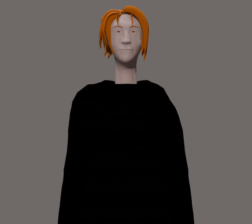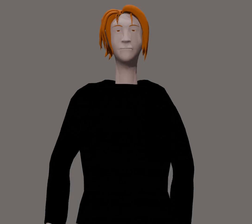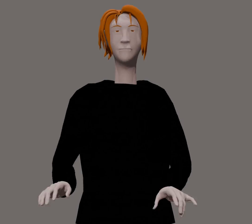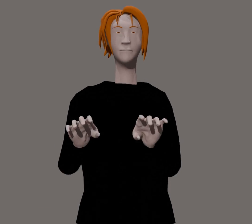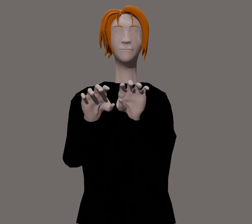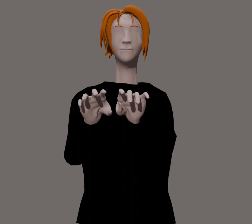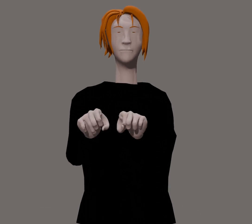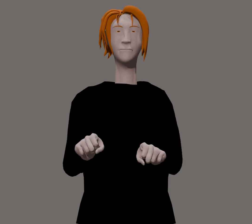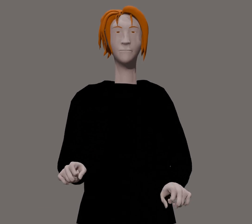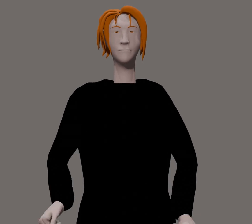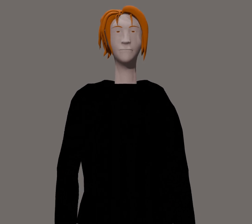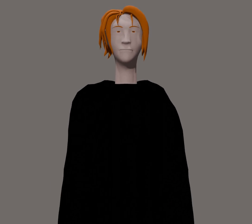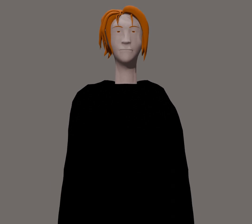Conquer Military